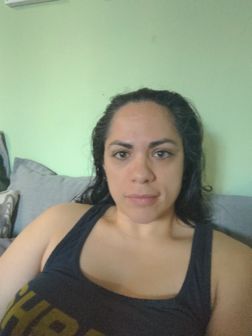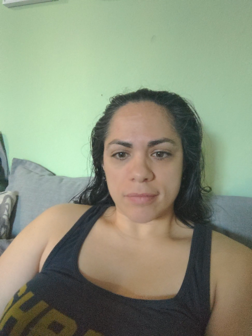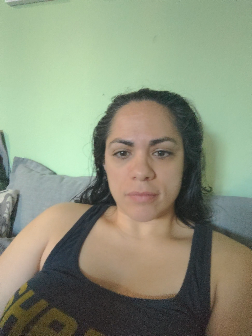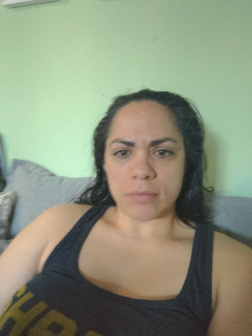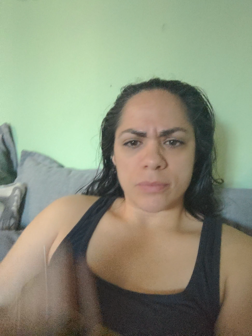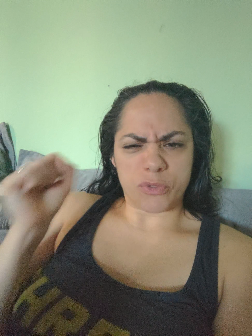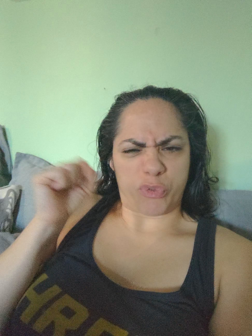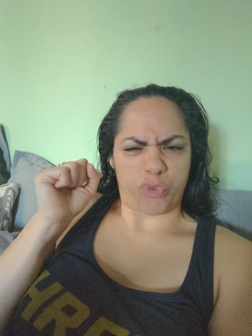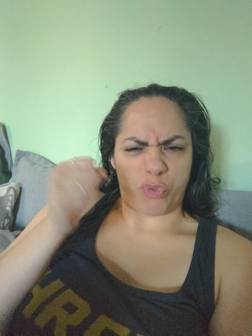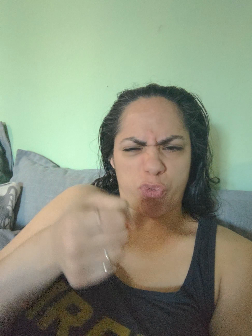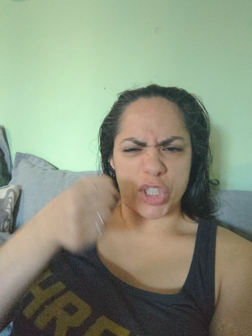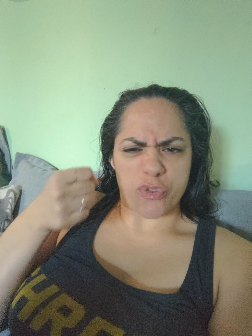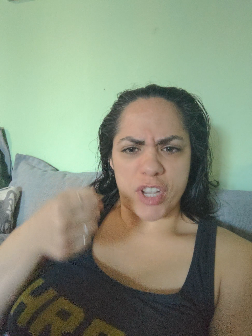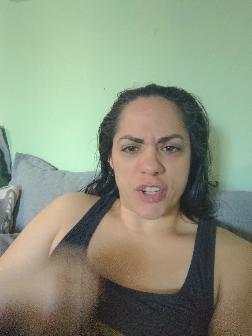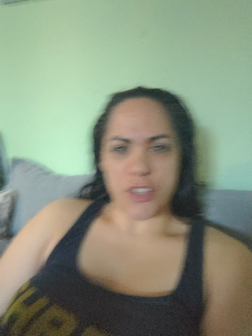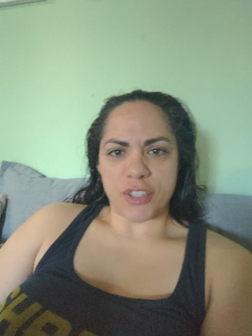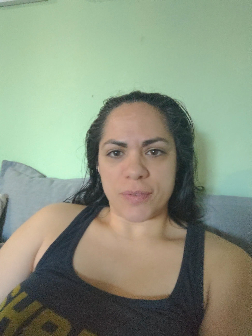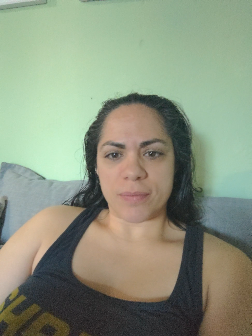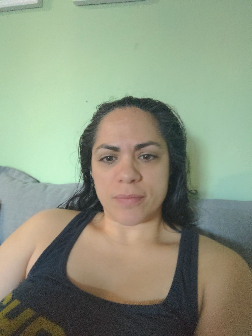refrigerator